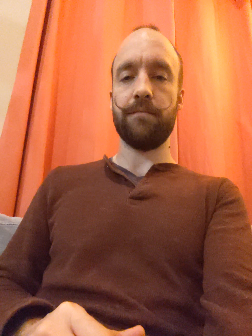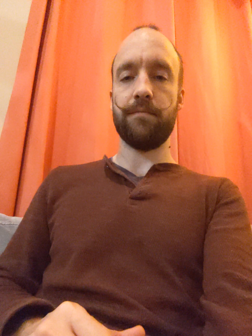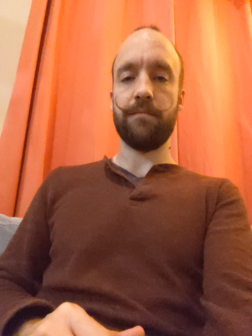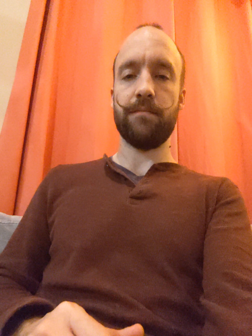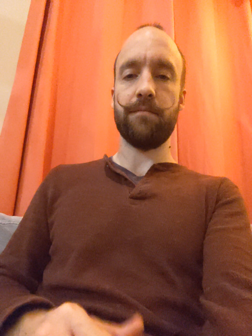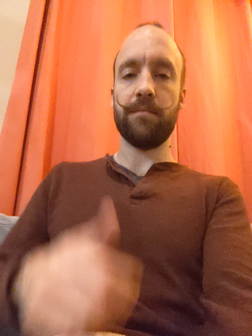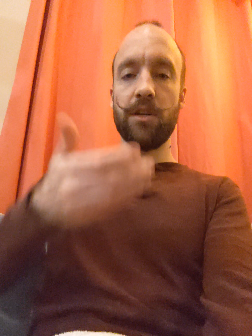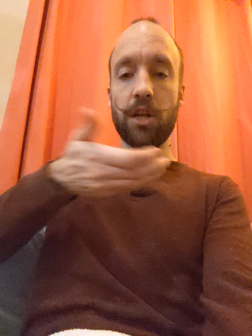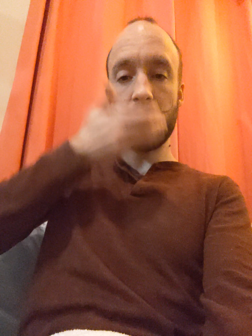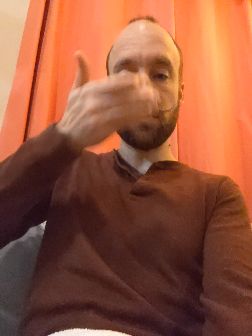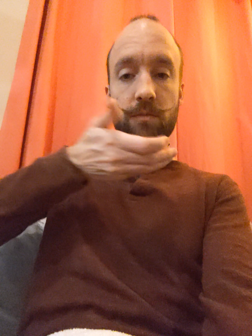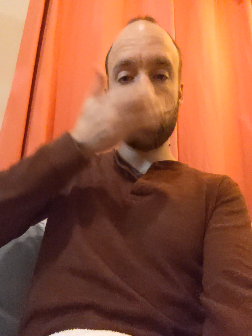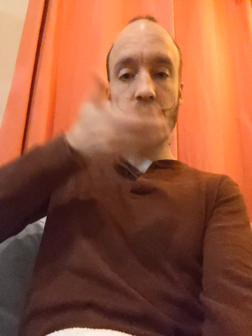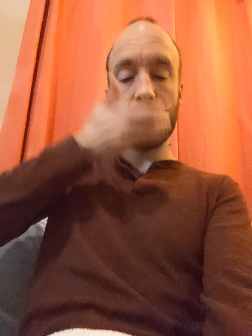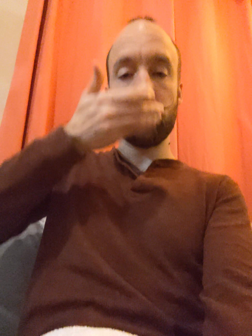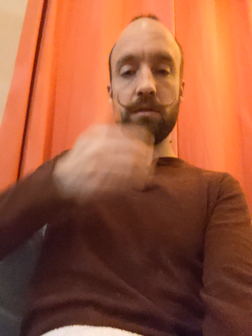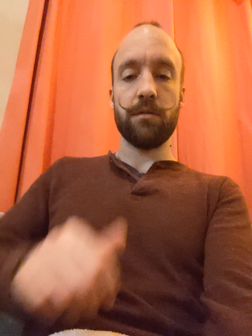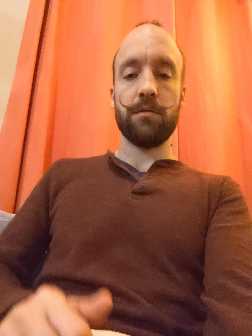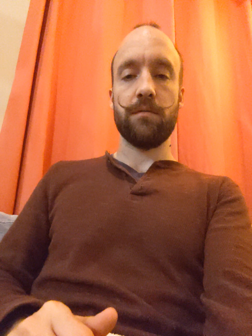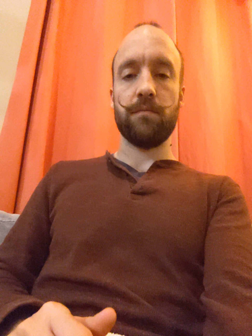cereal